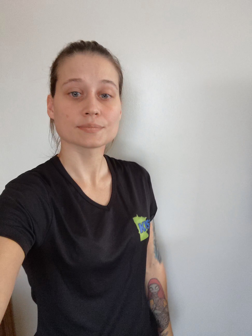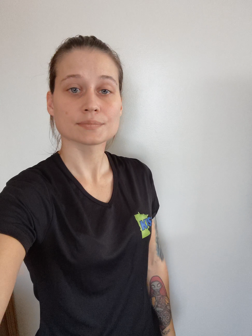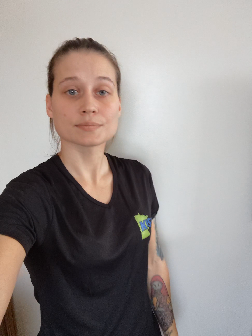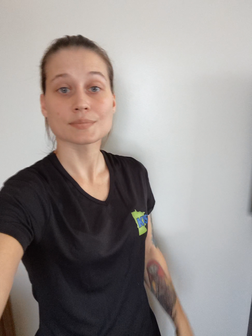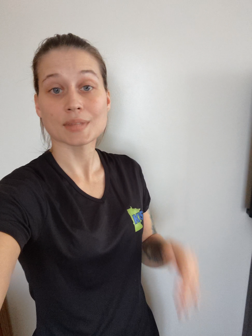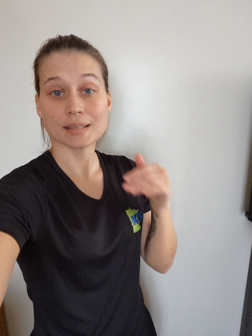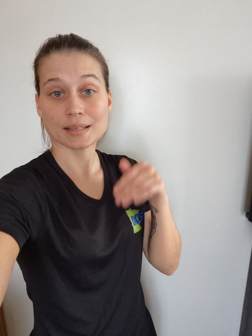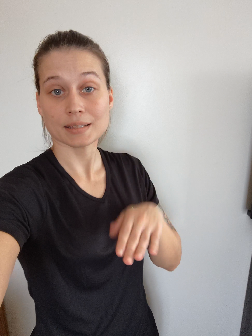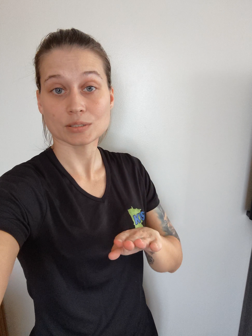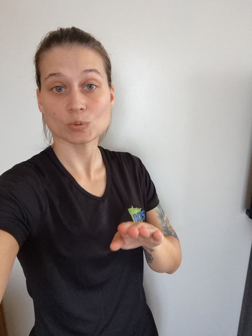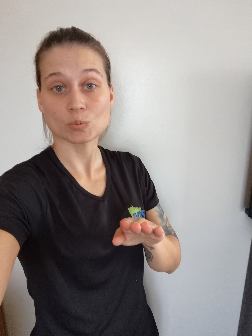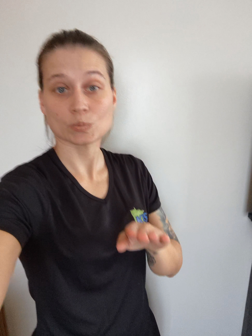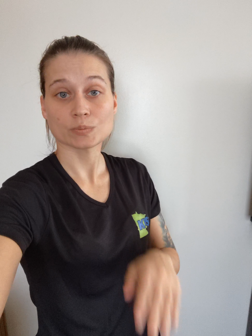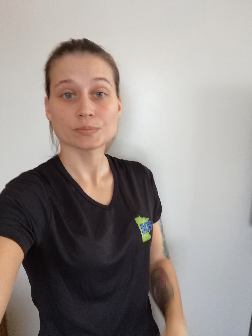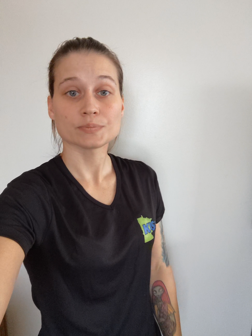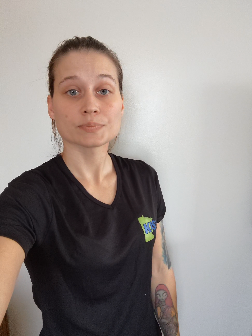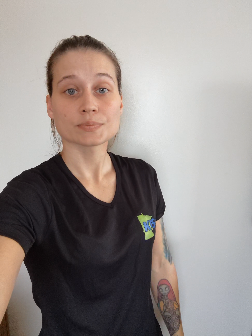into